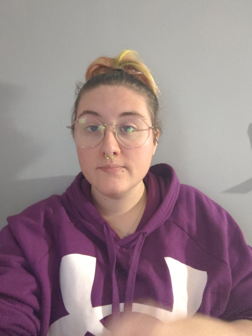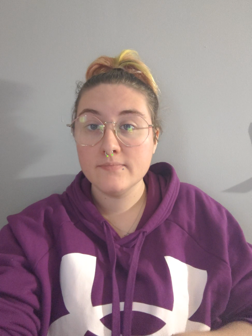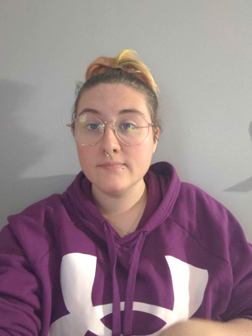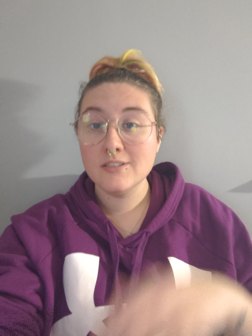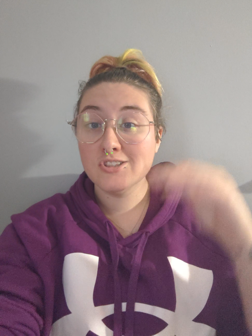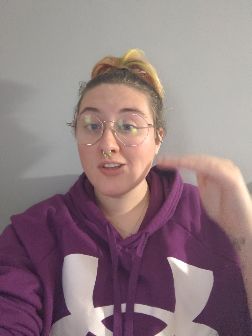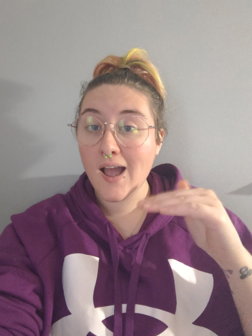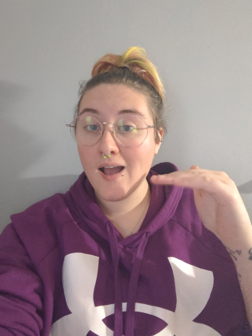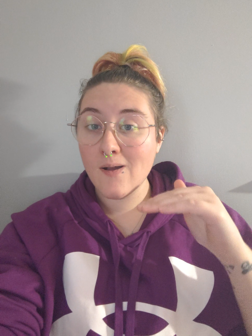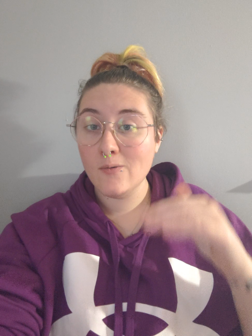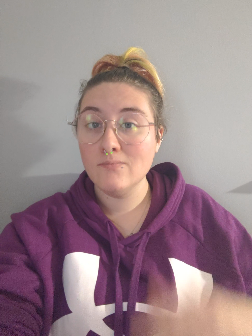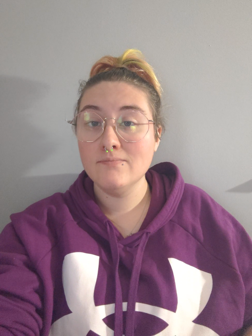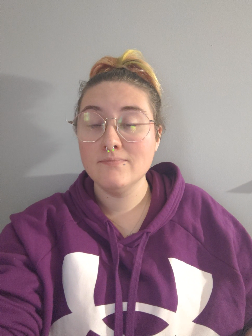child